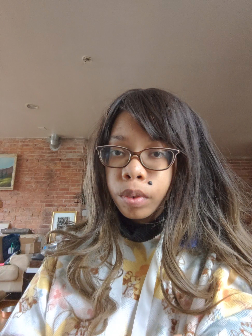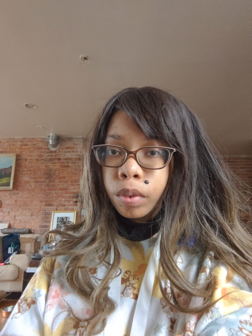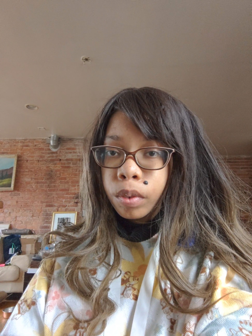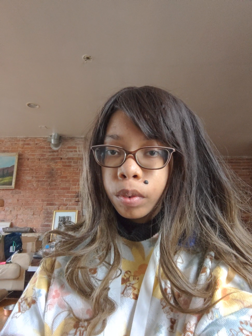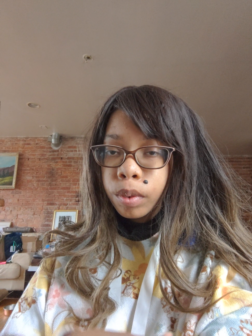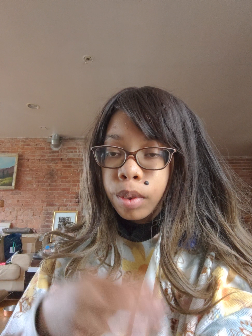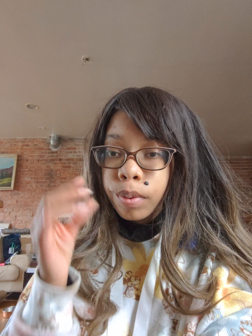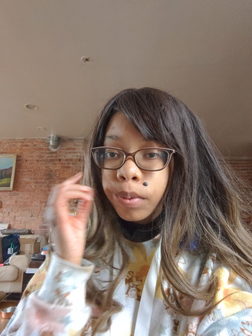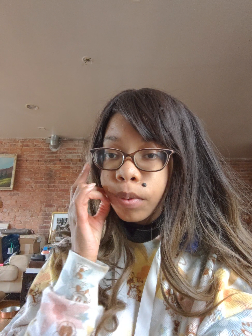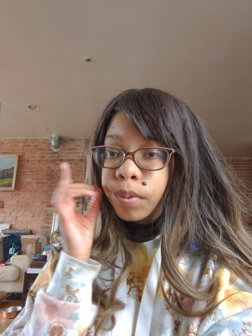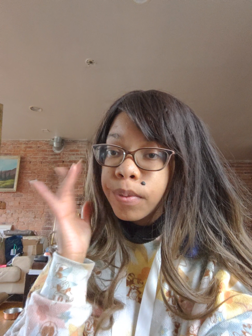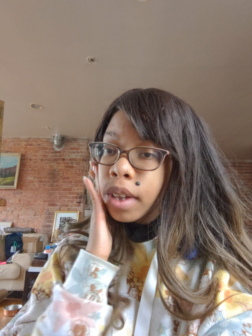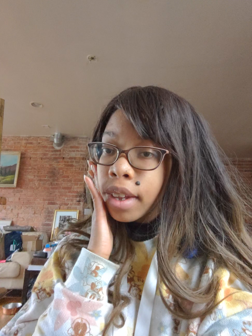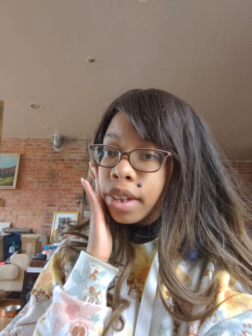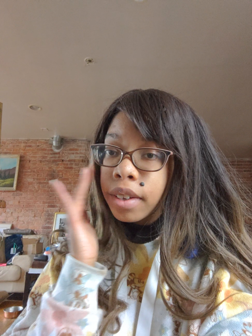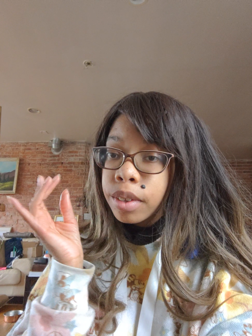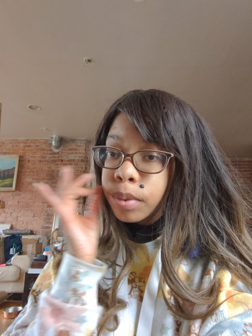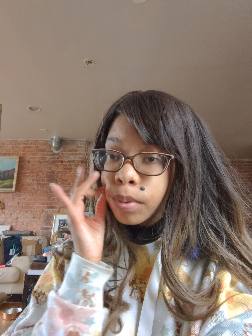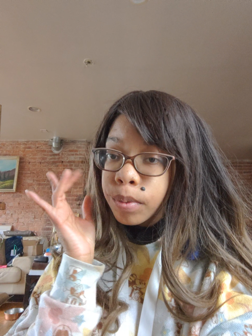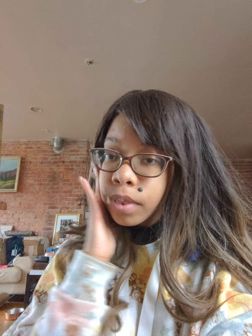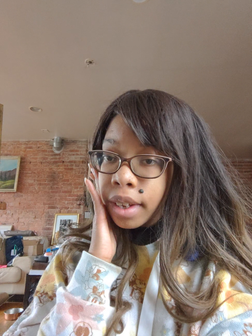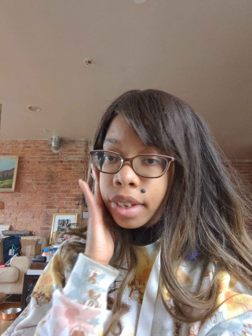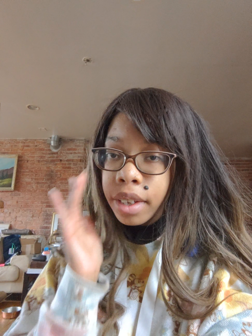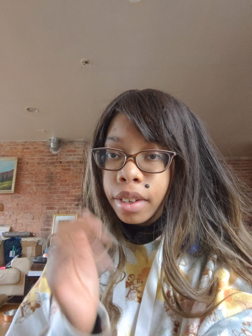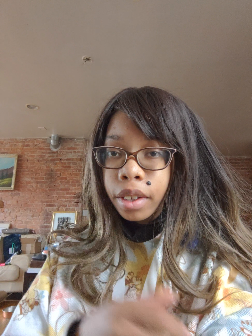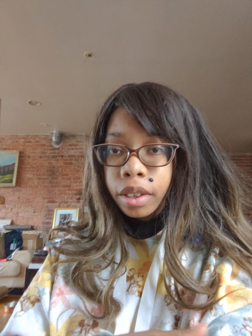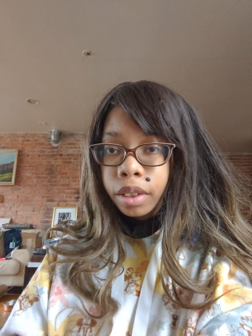bee